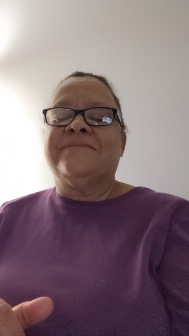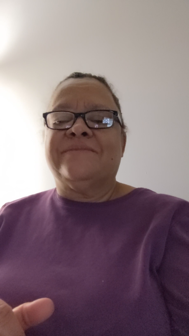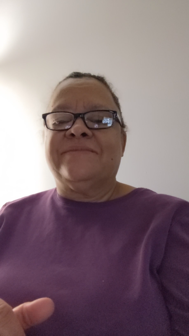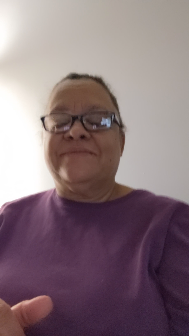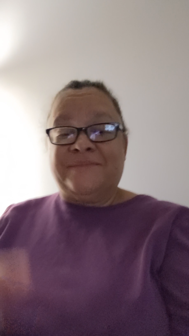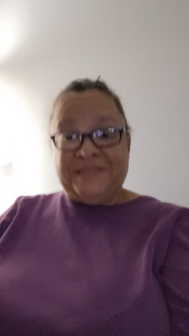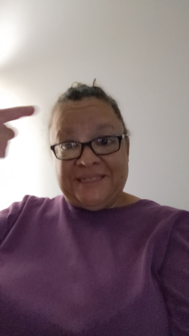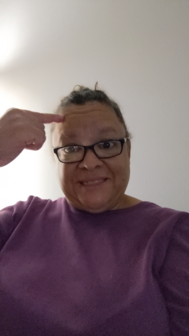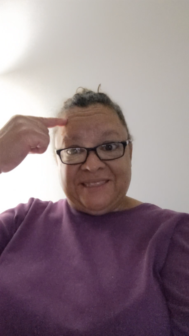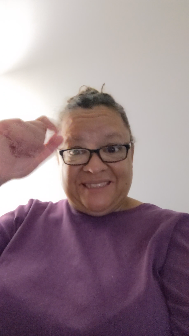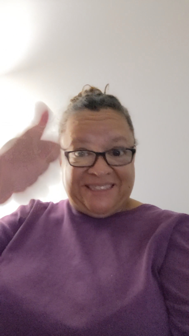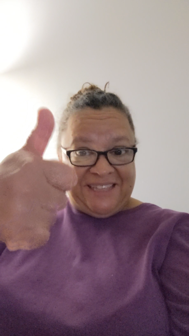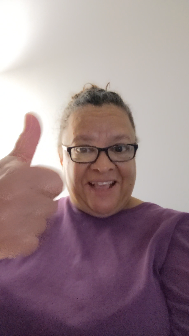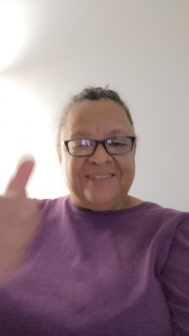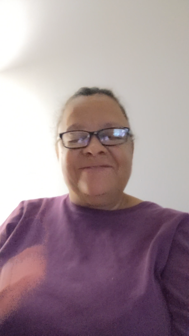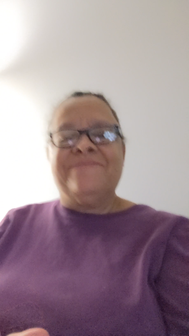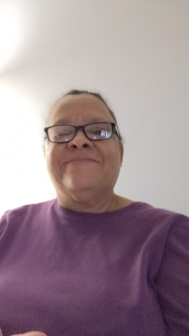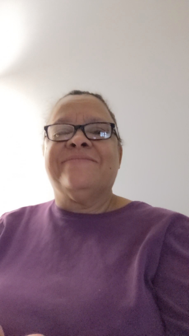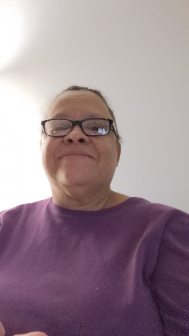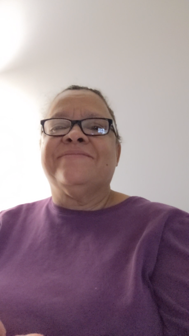dime